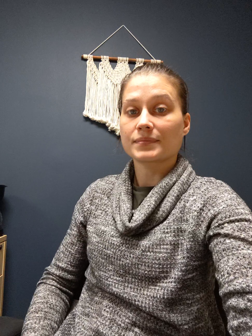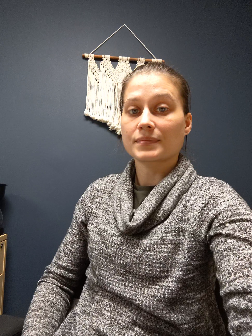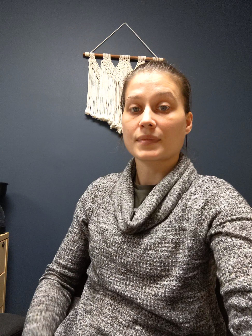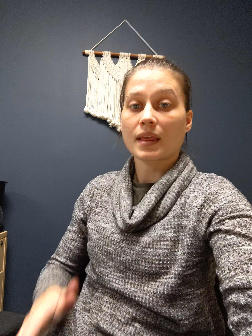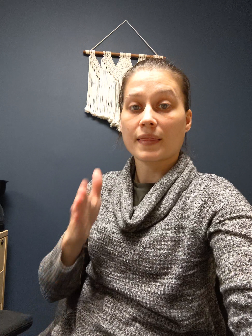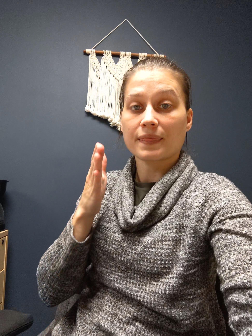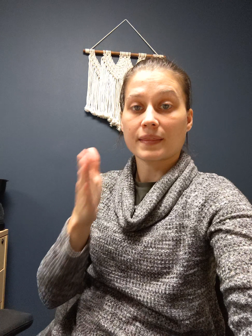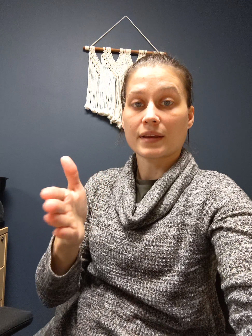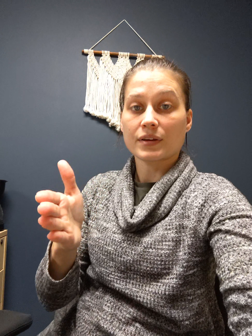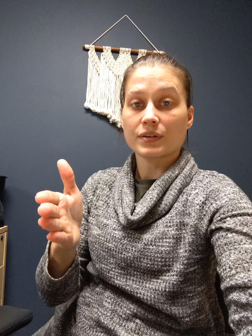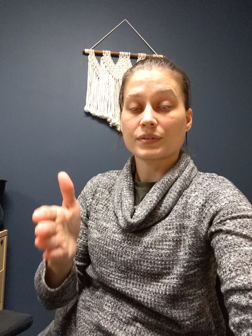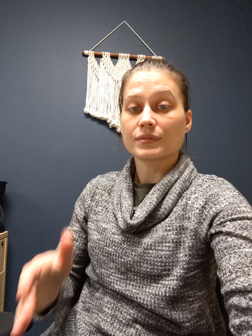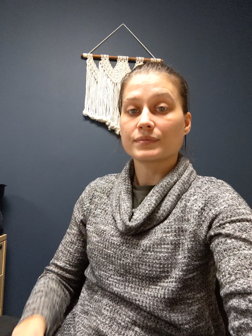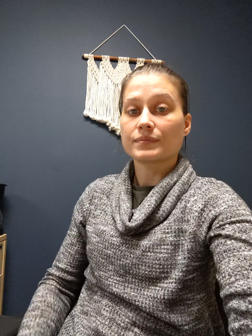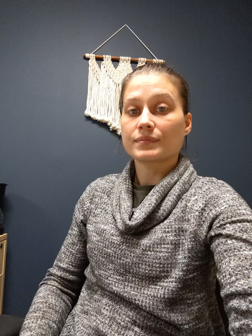there